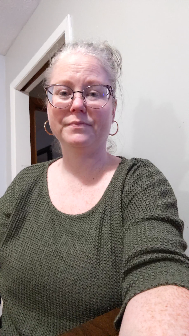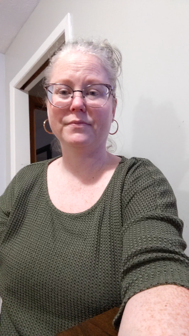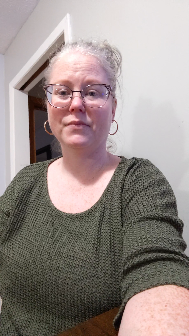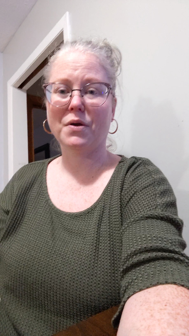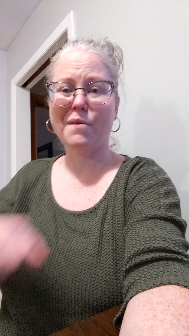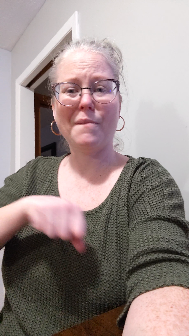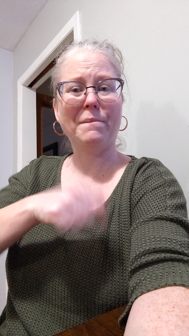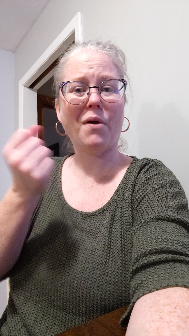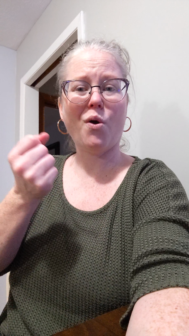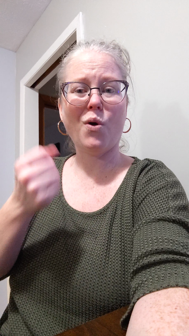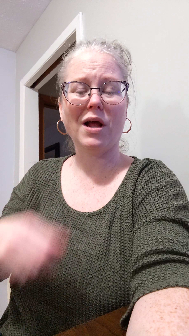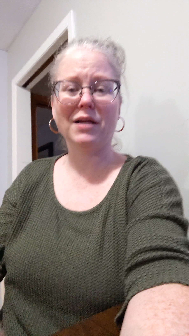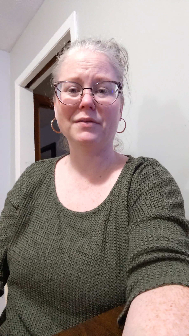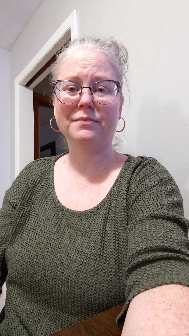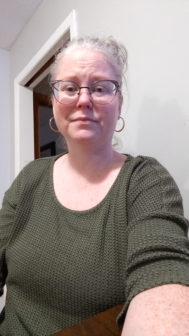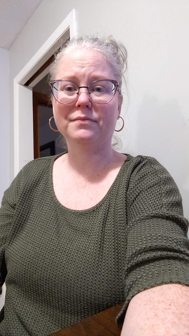broken